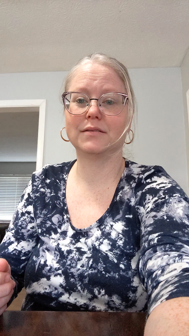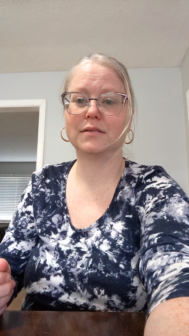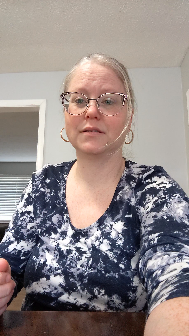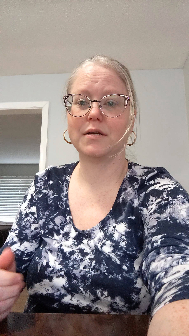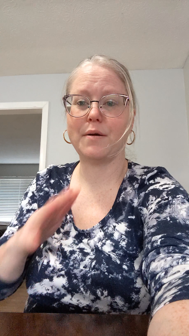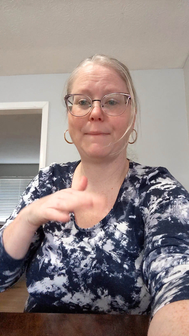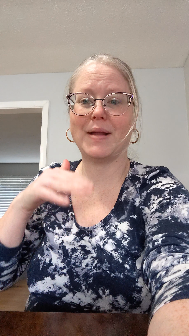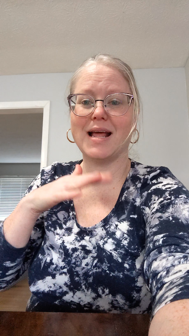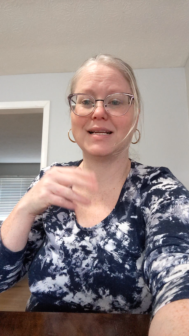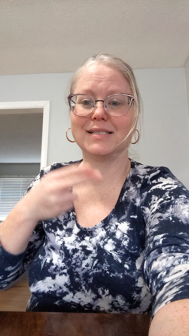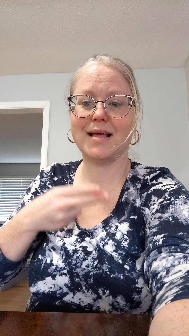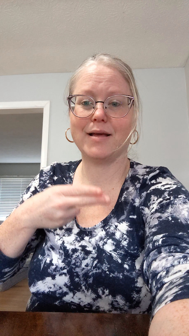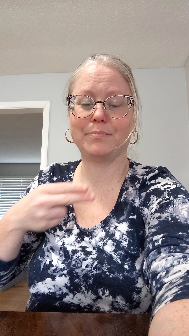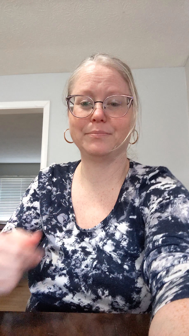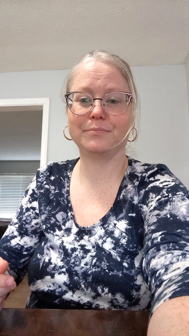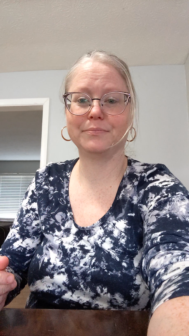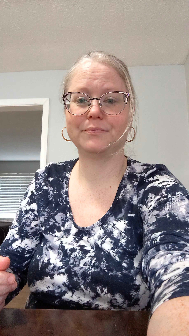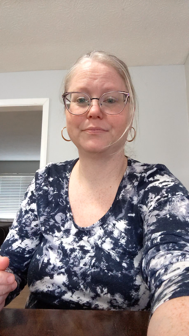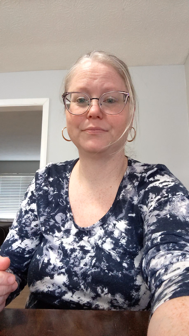pet's name